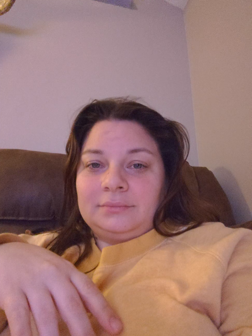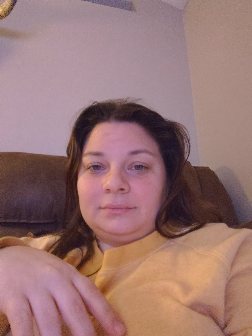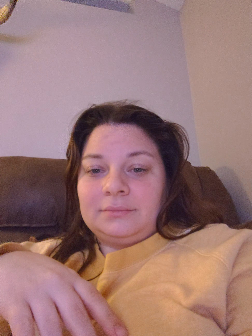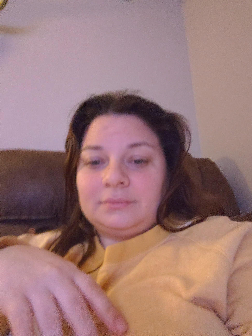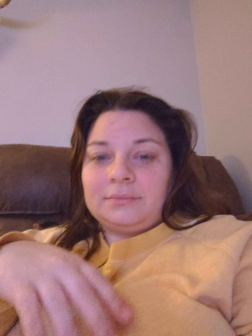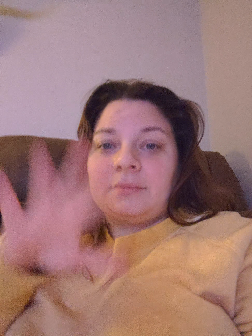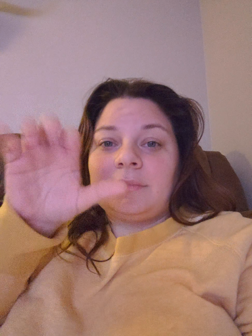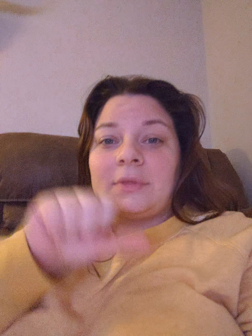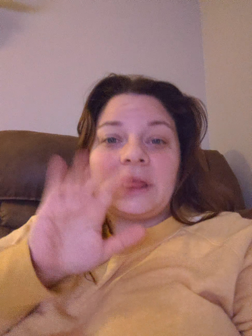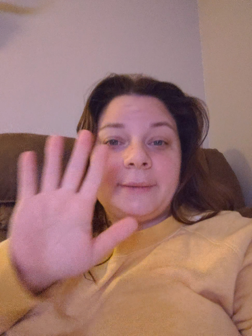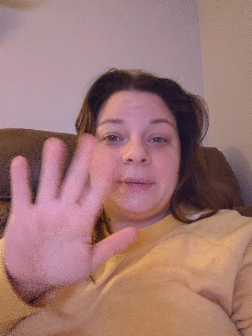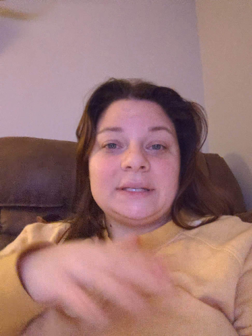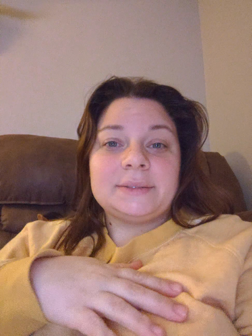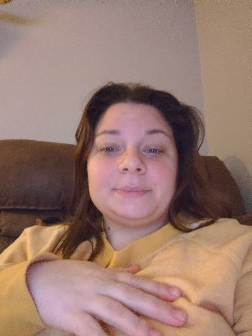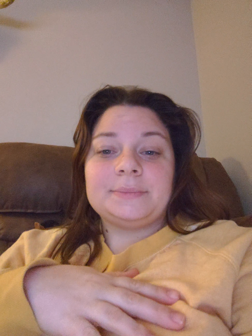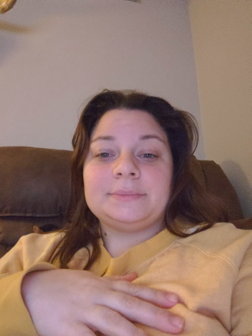mitten